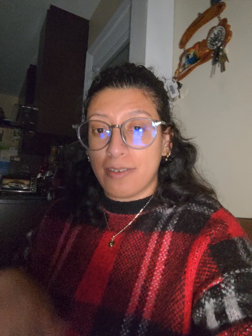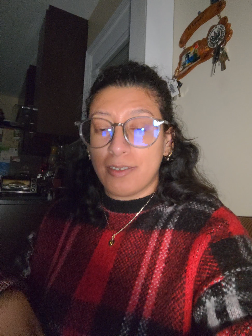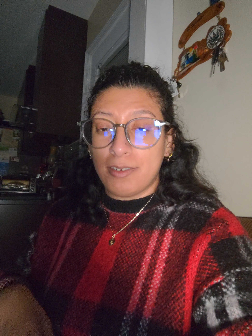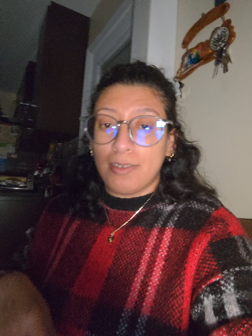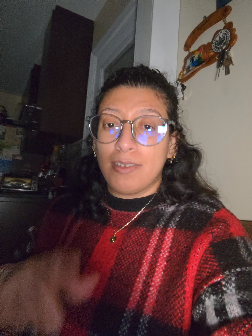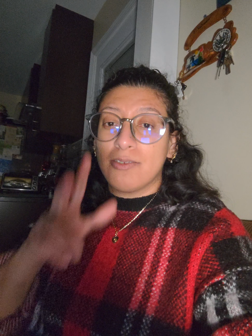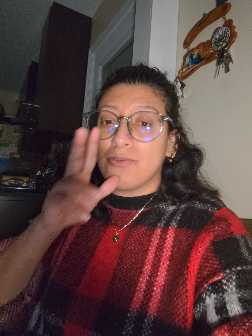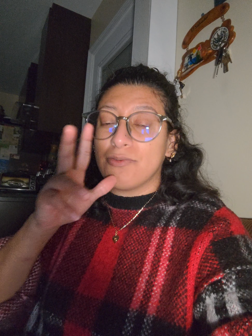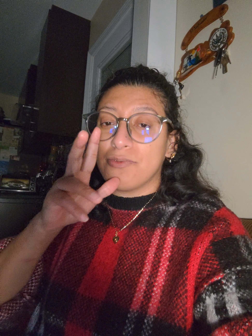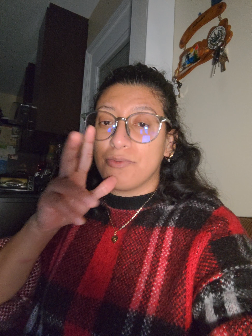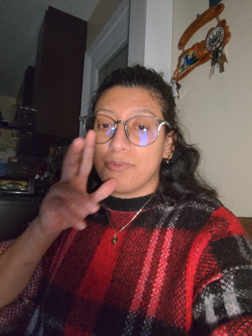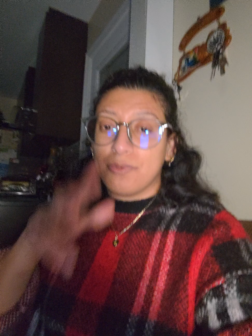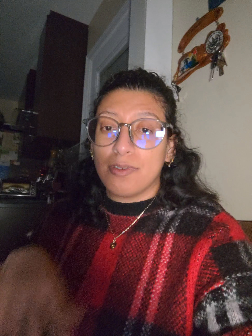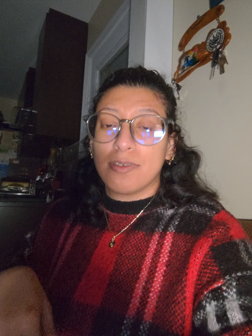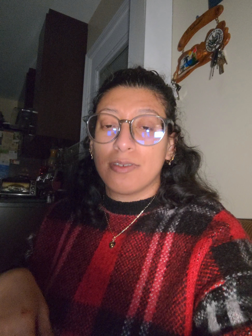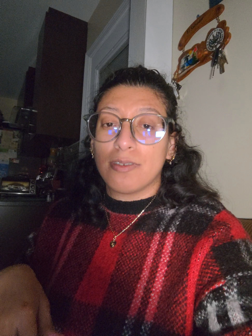hen